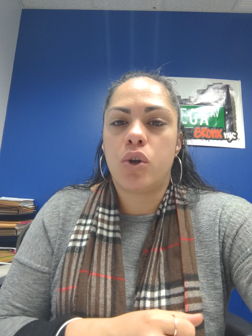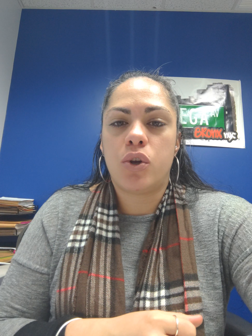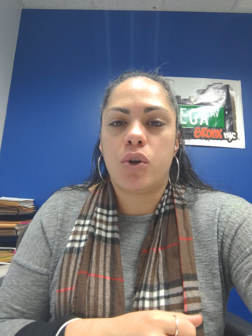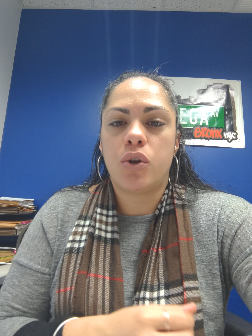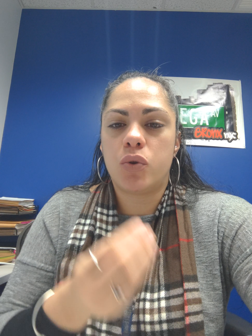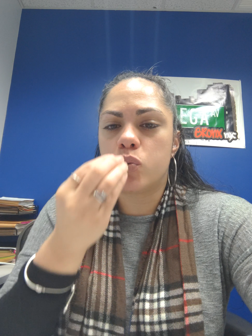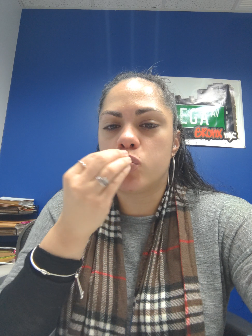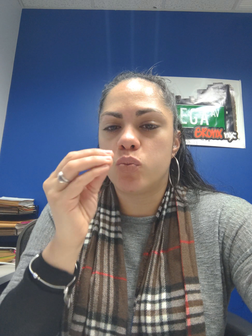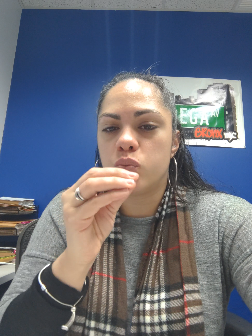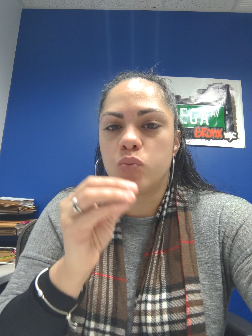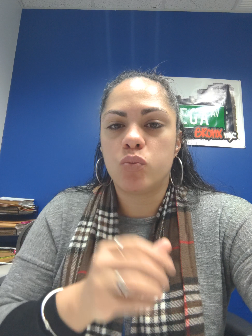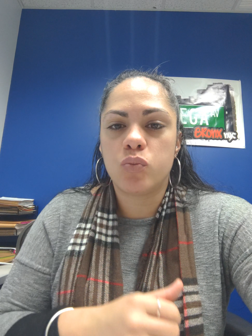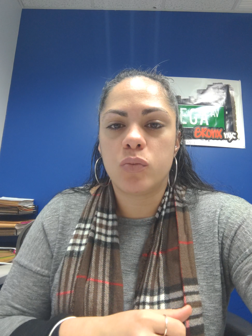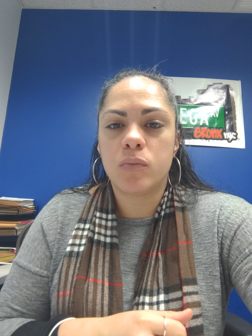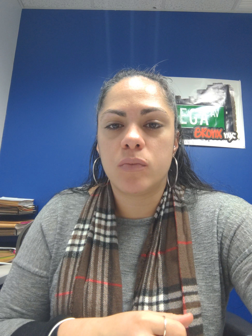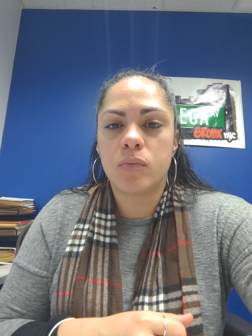kiss